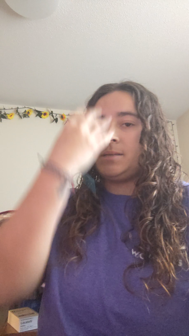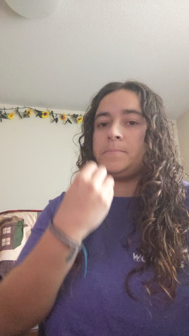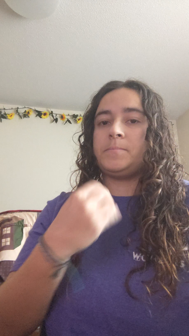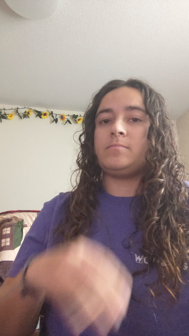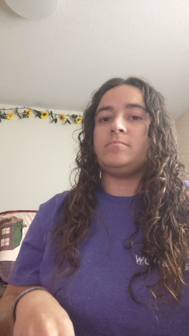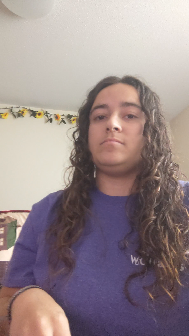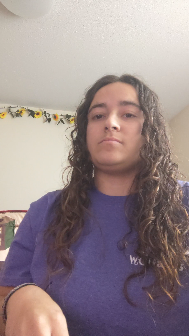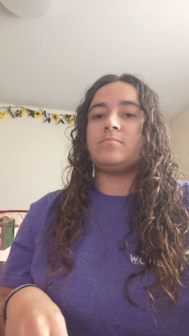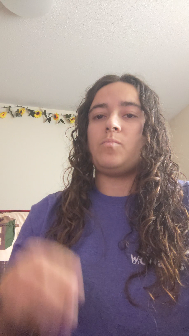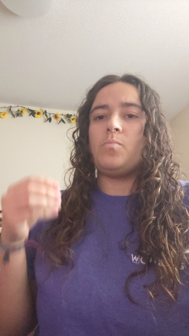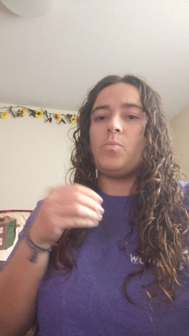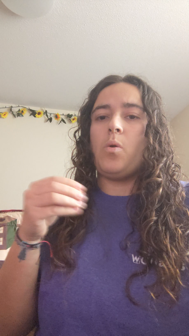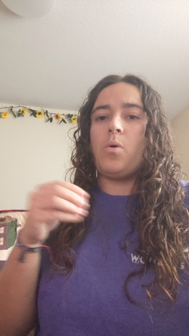more